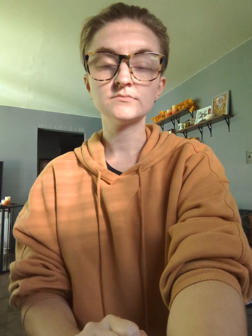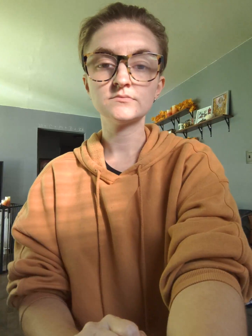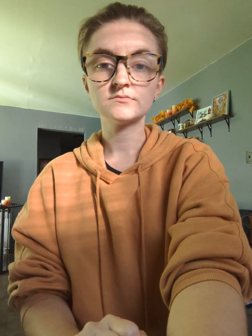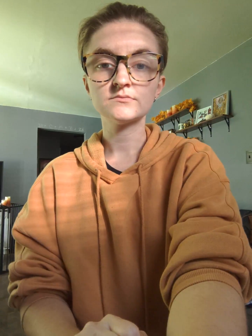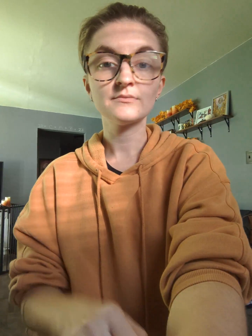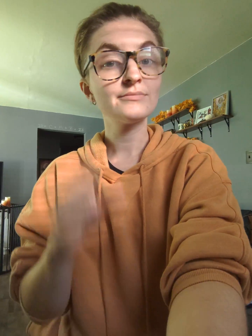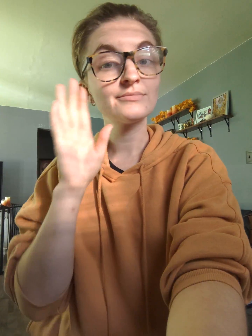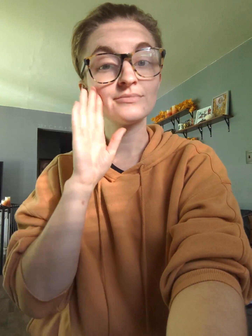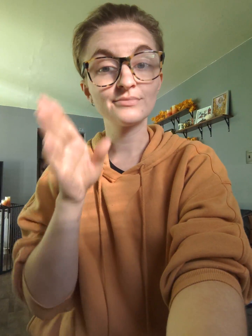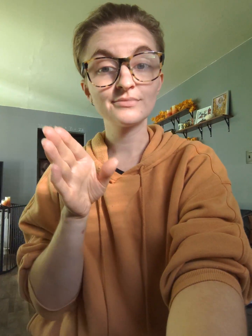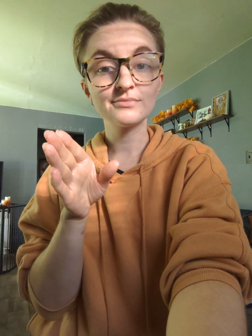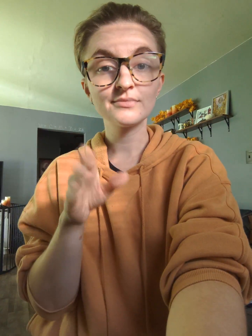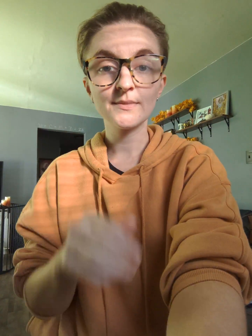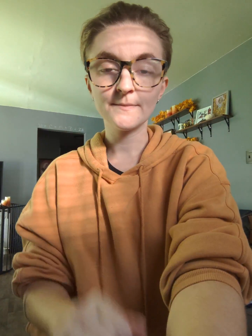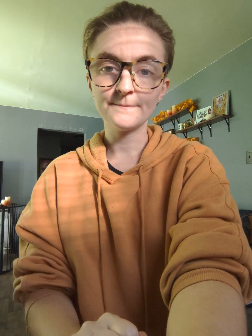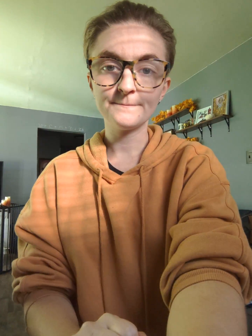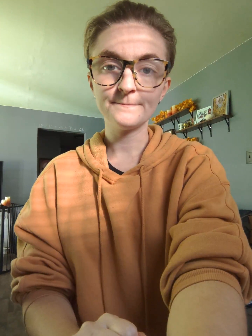hi